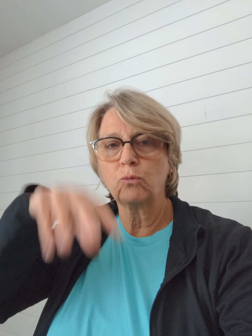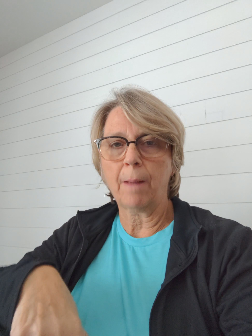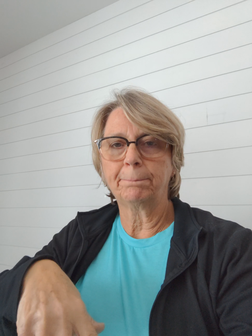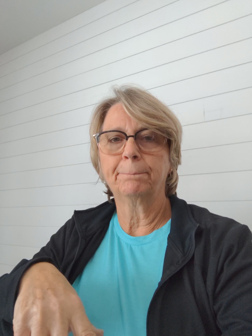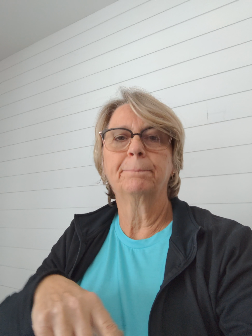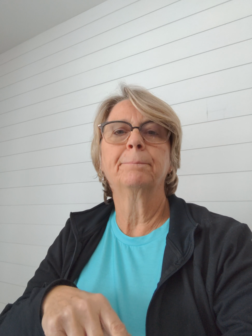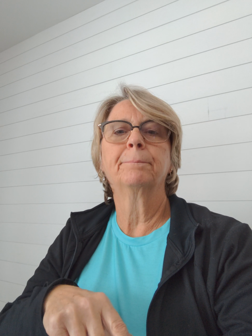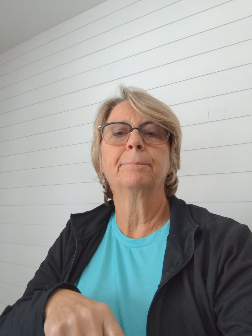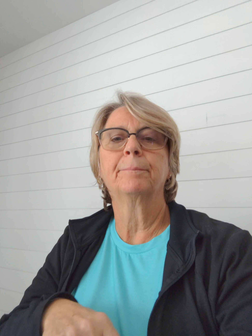drop